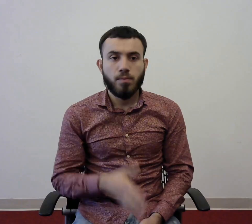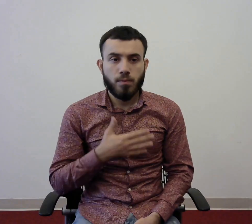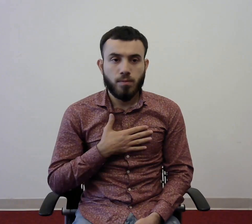mən